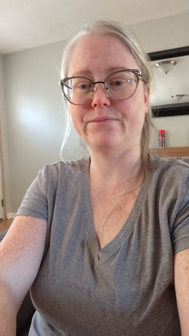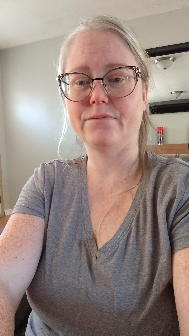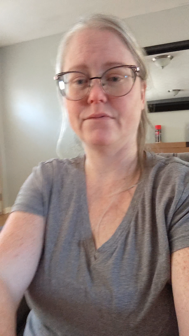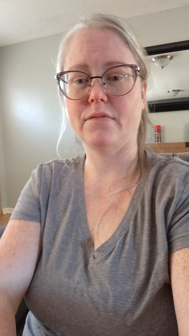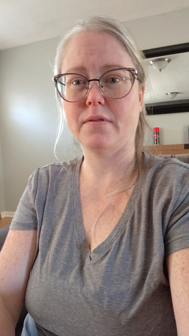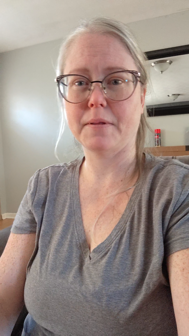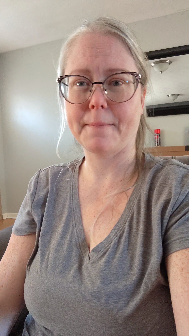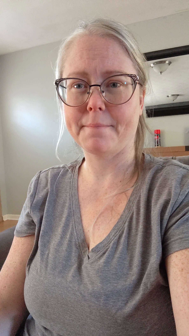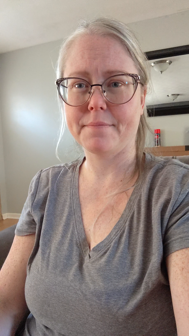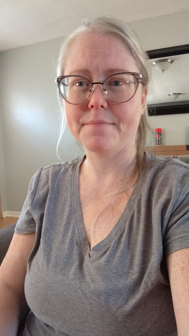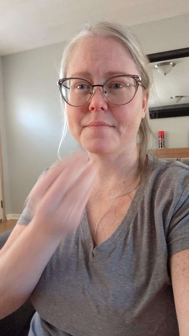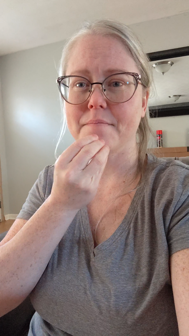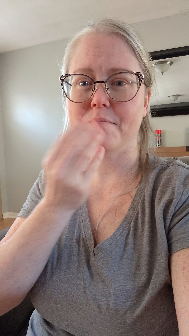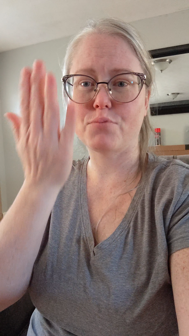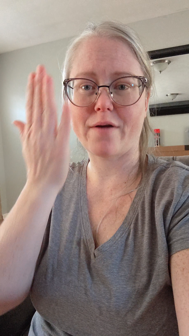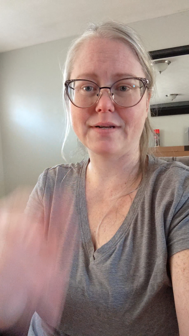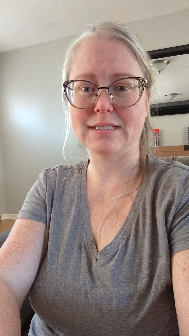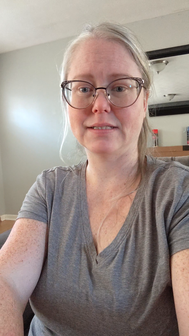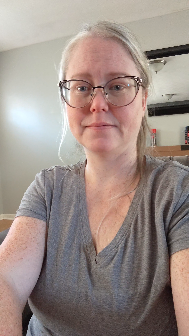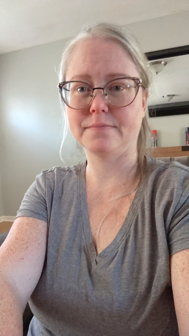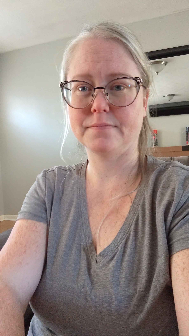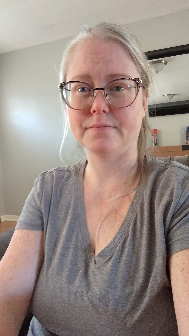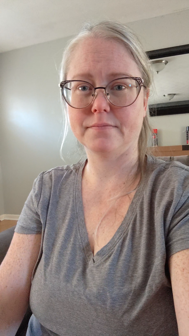breakfast